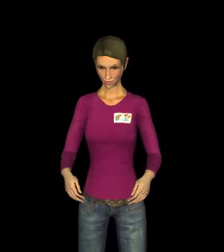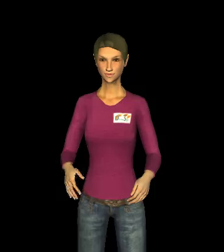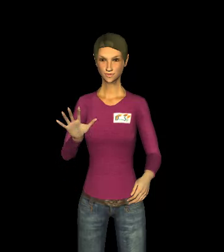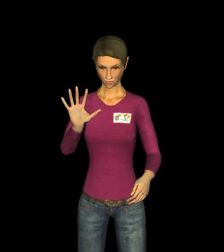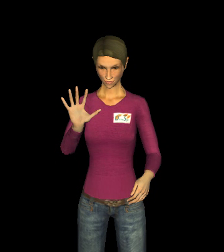5